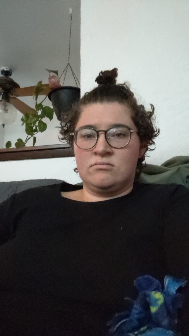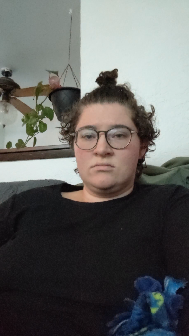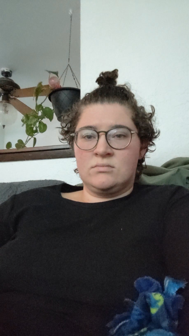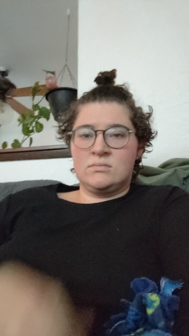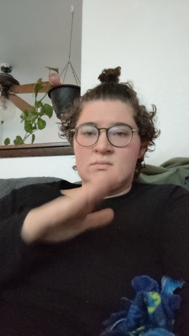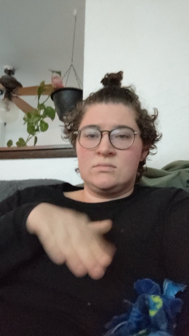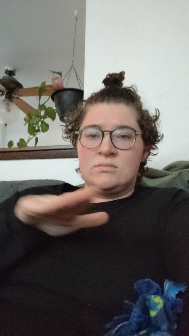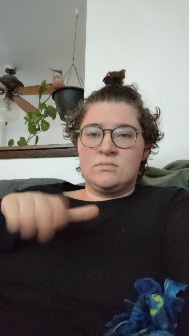children